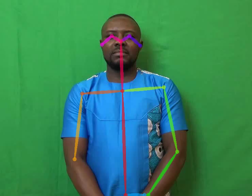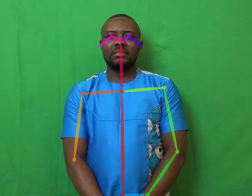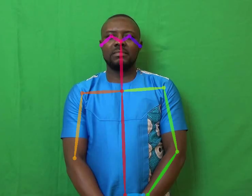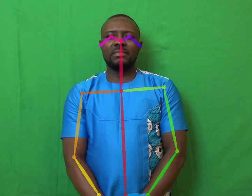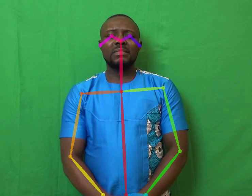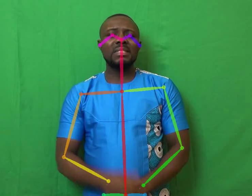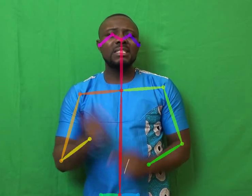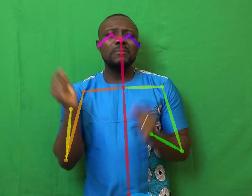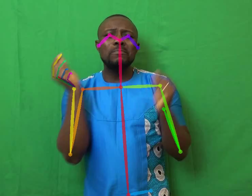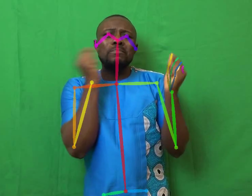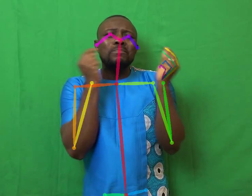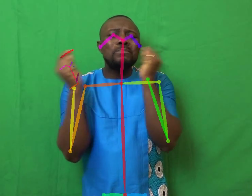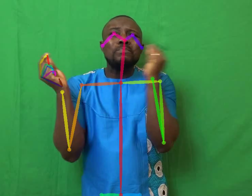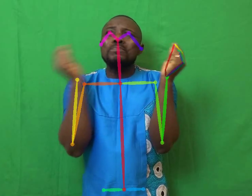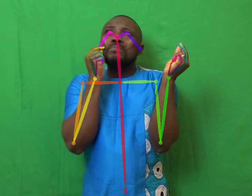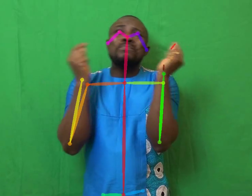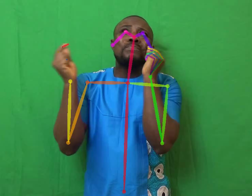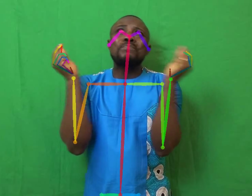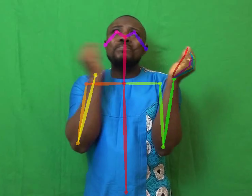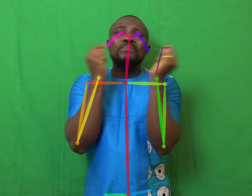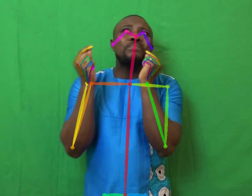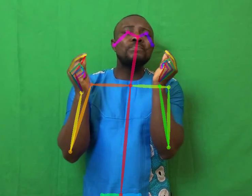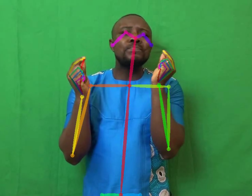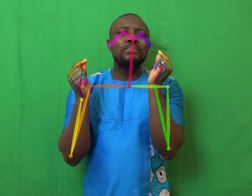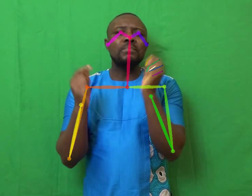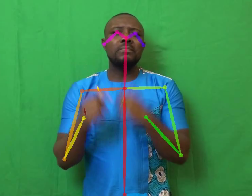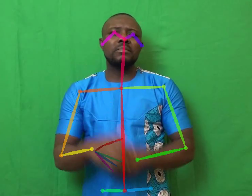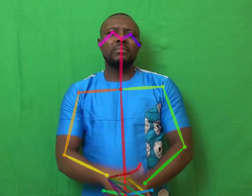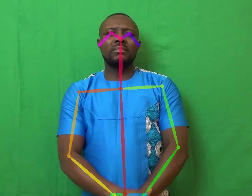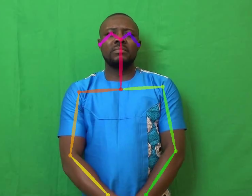bee